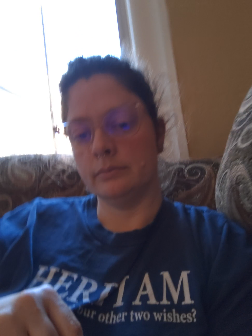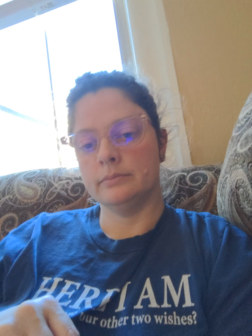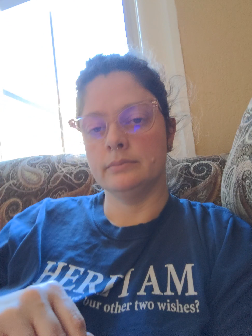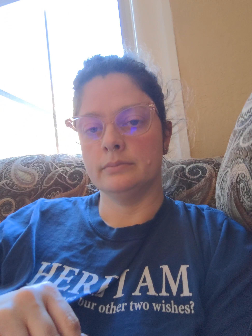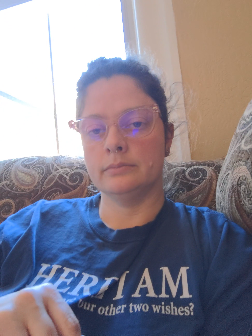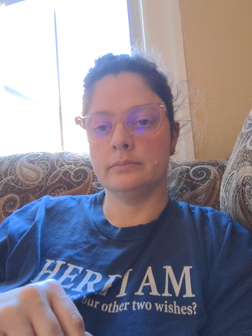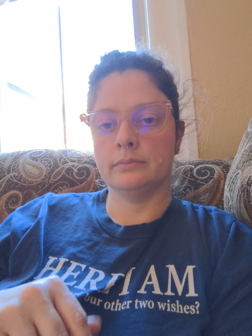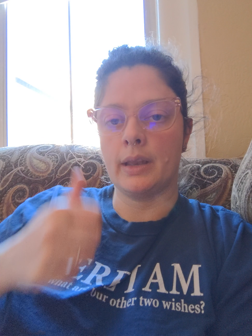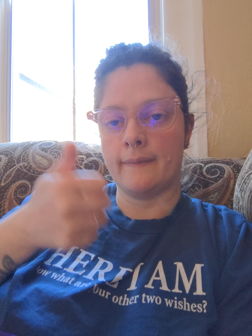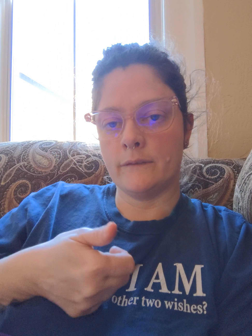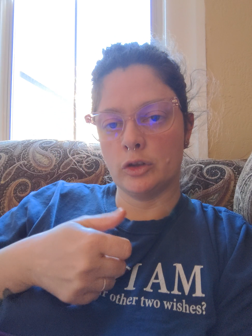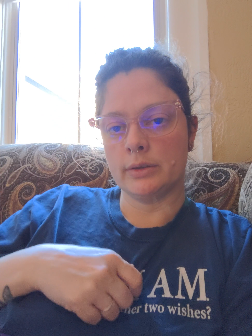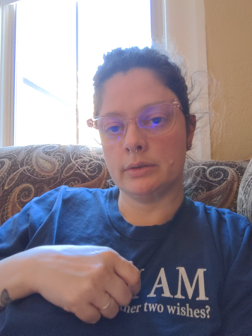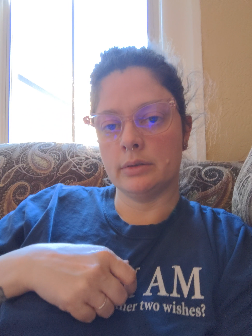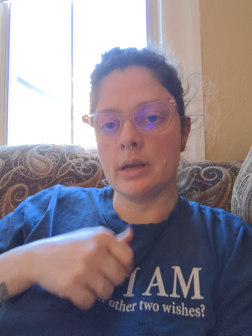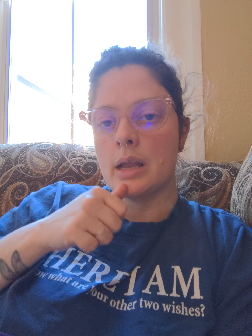every